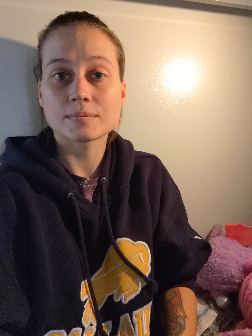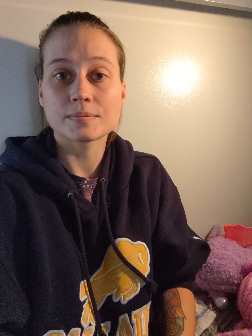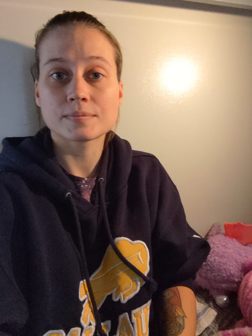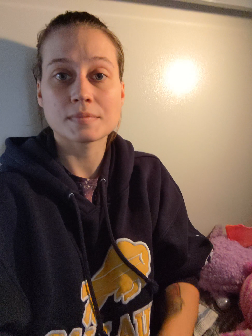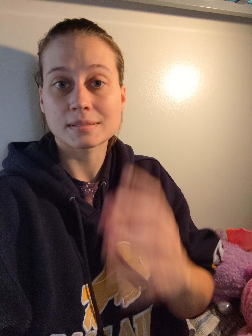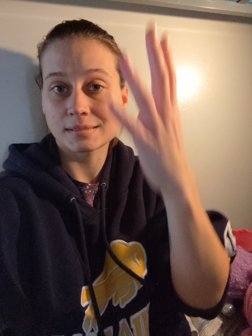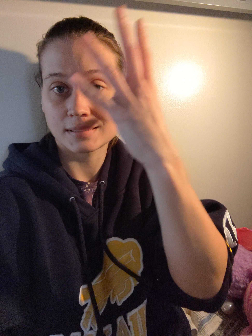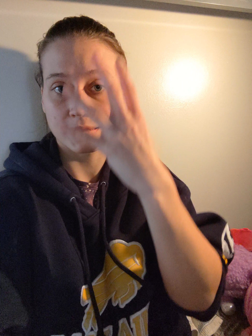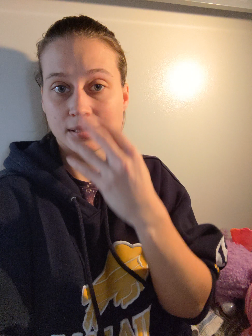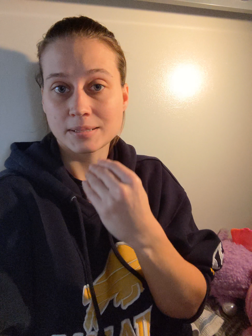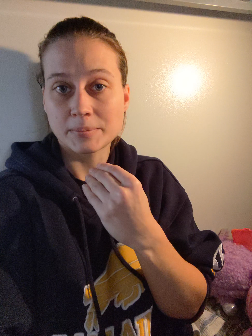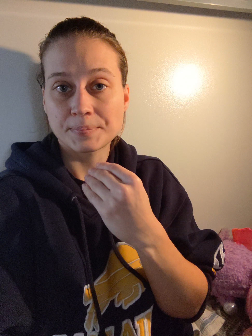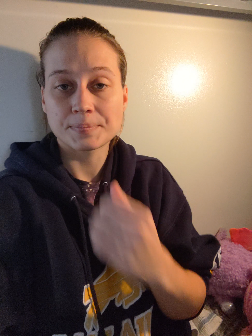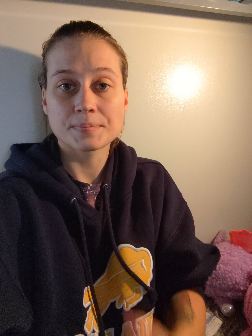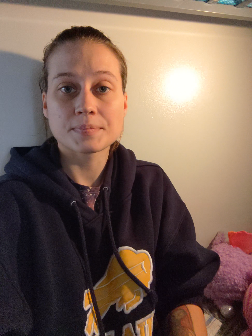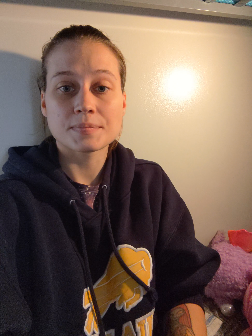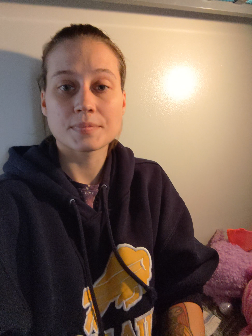sleep